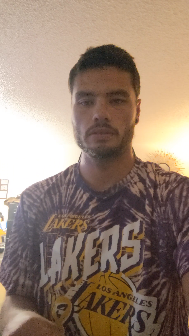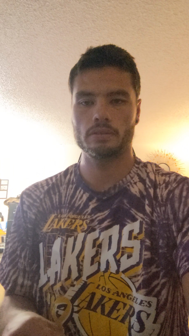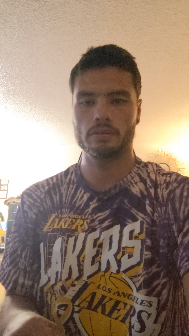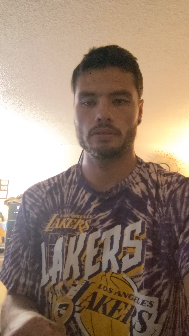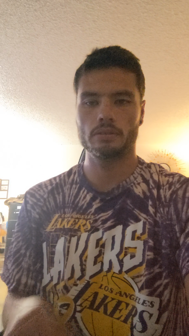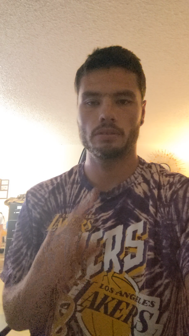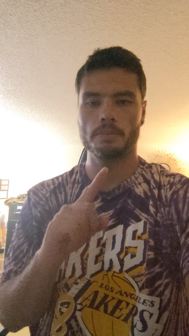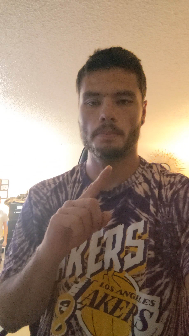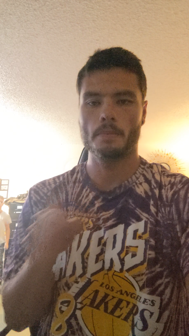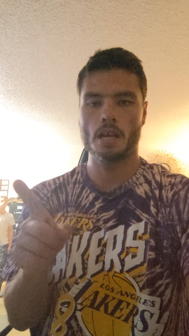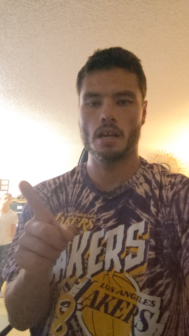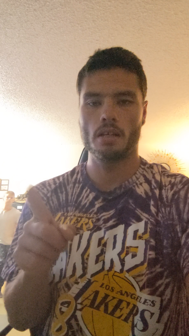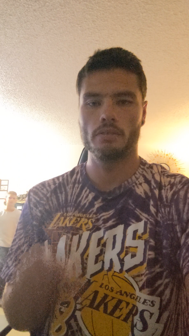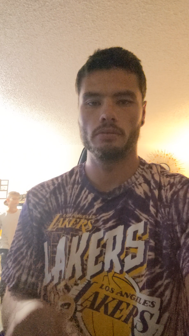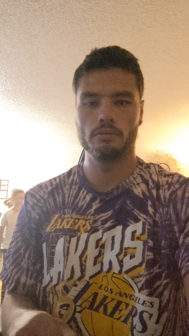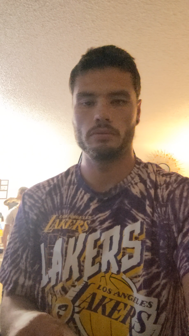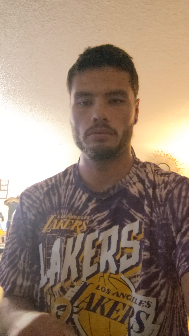but